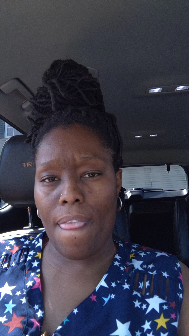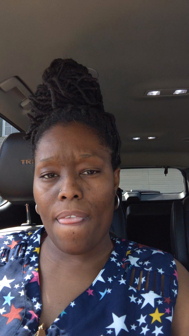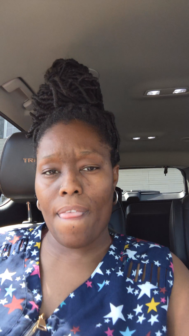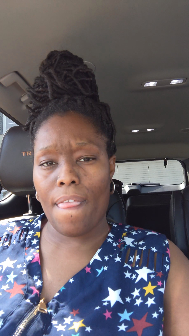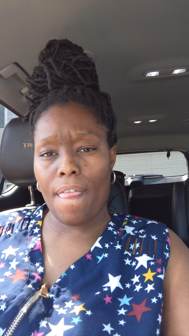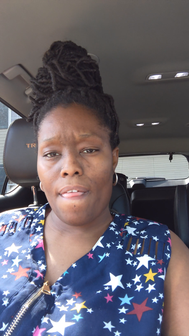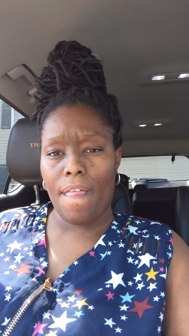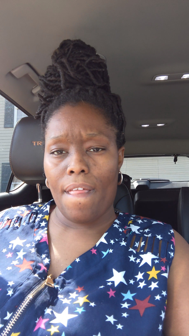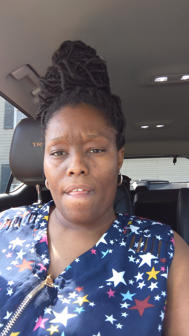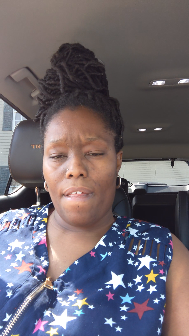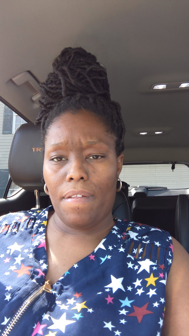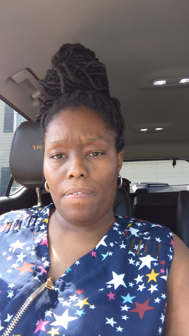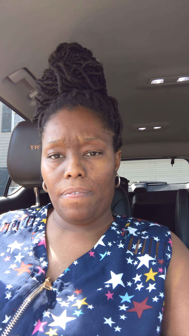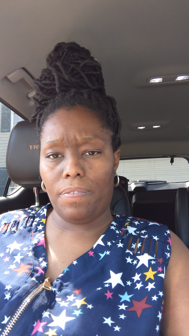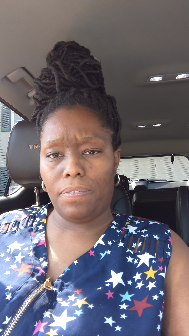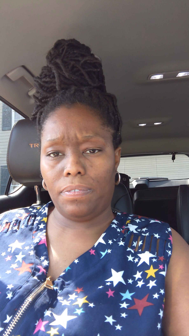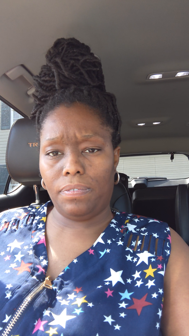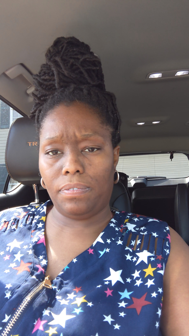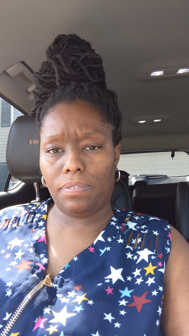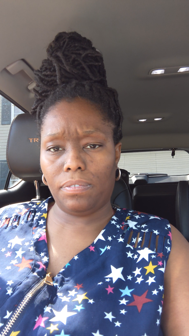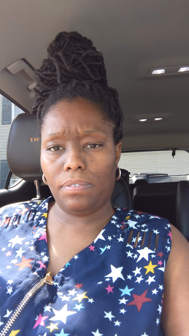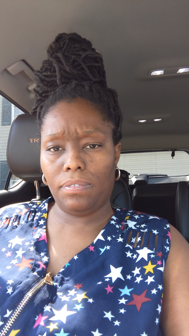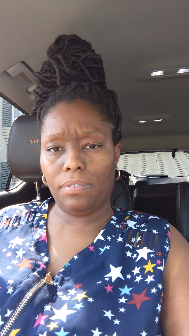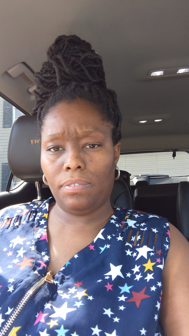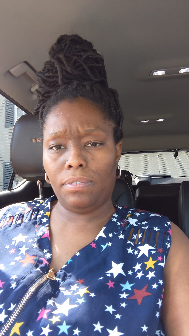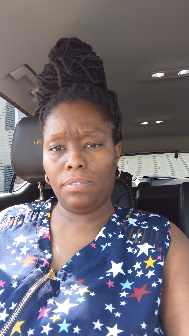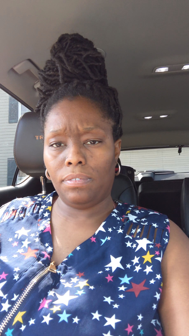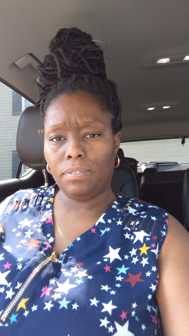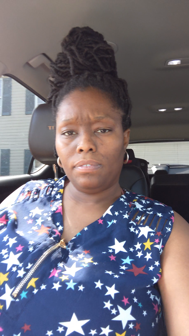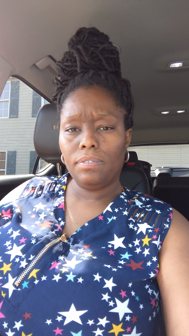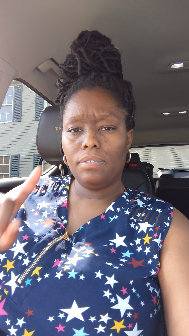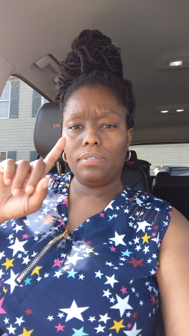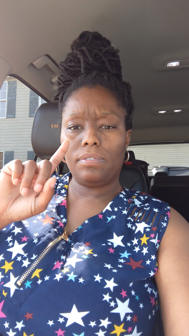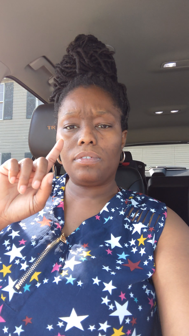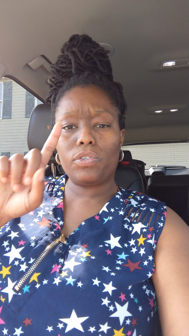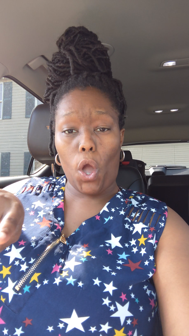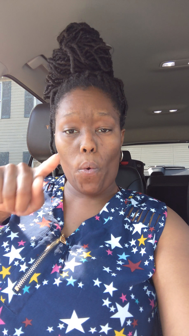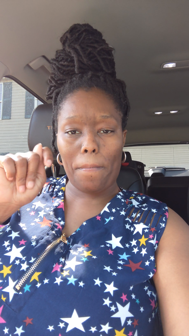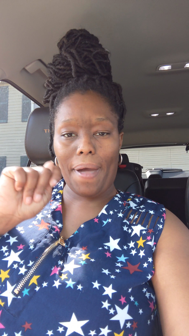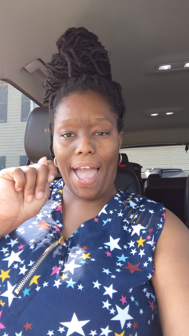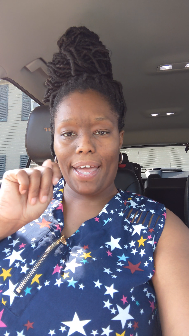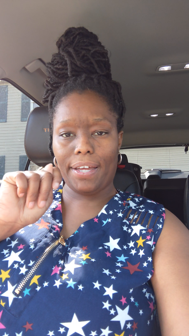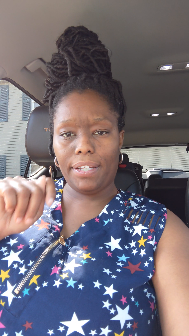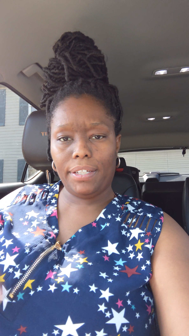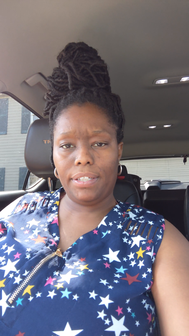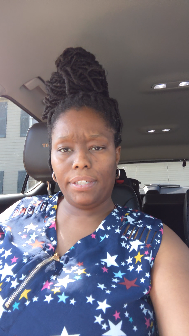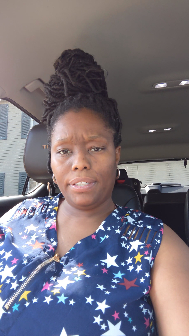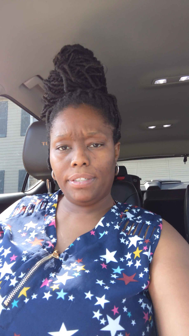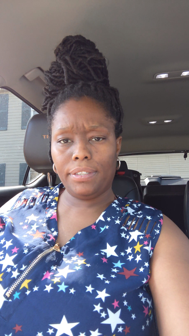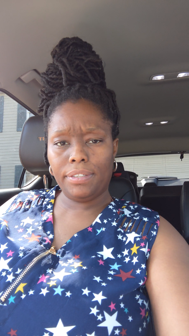go potty